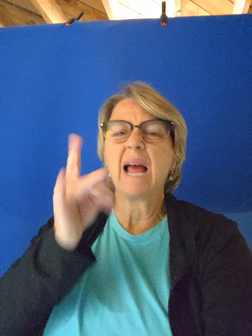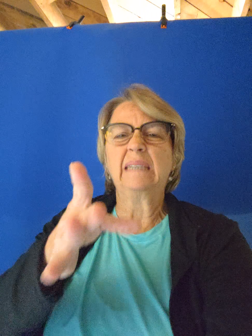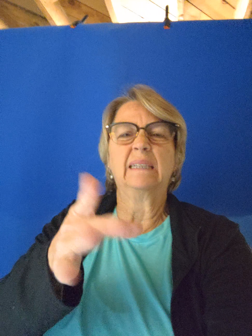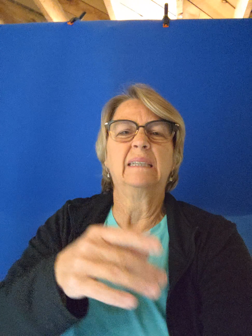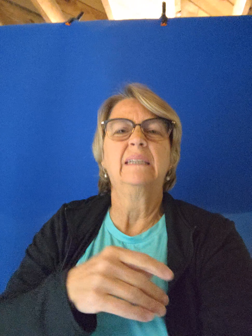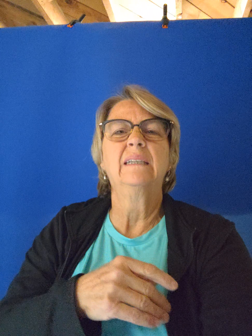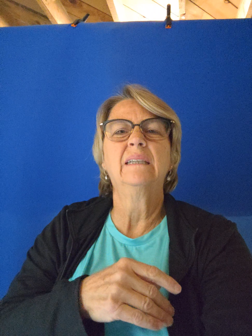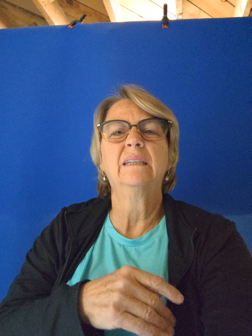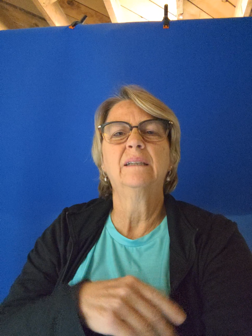hate